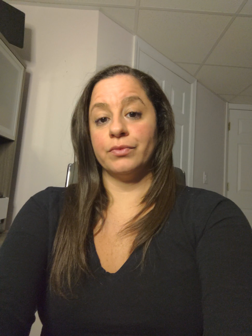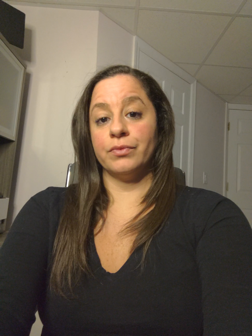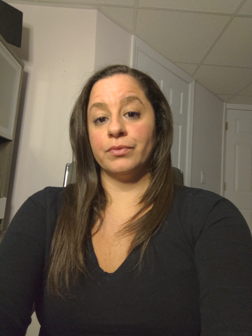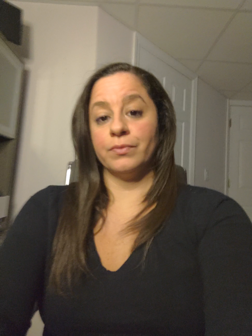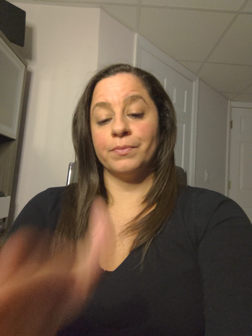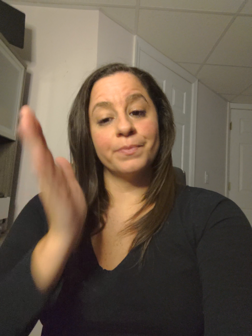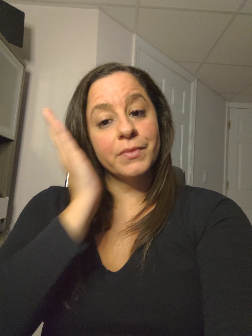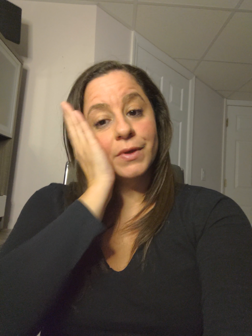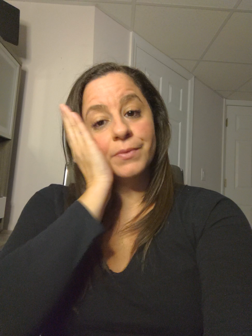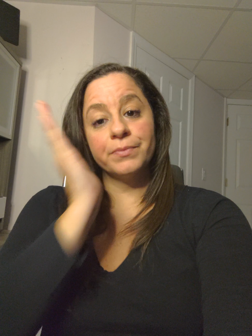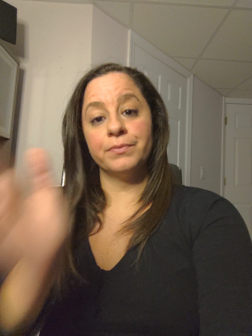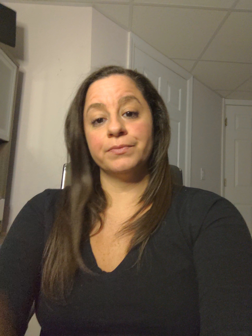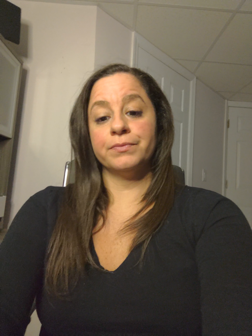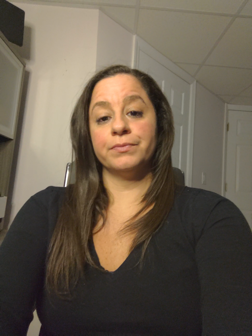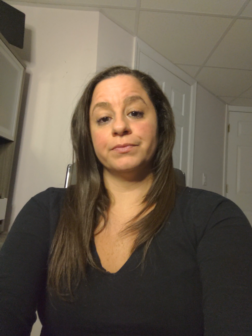bed